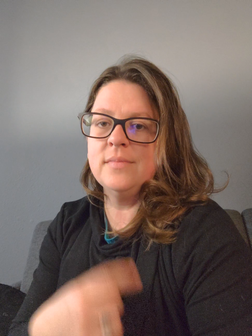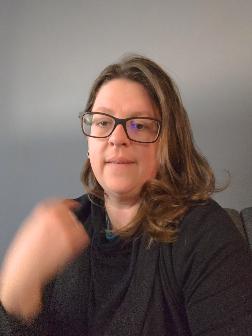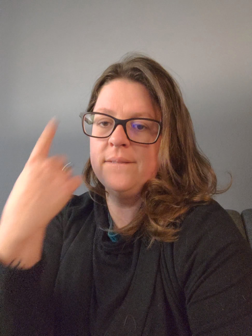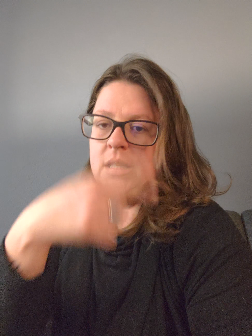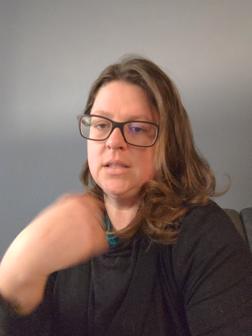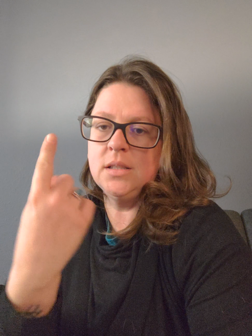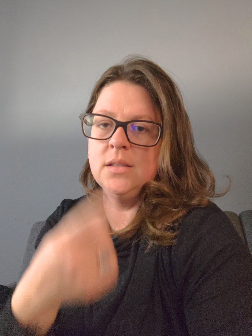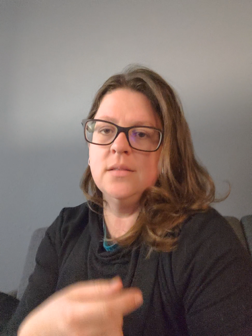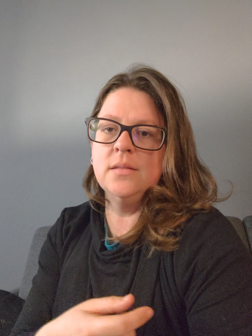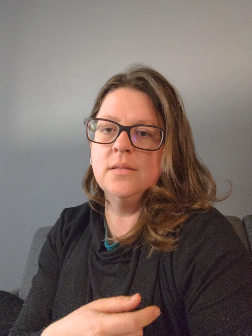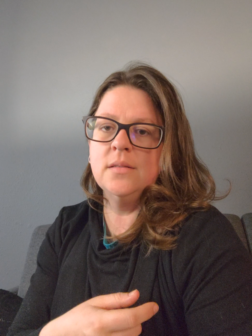face